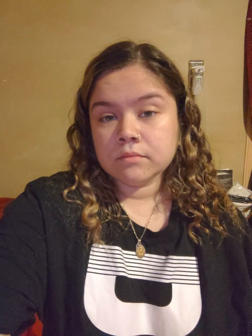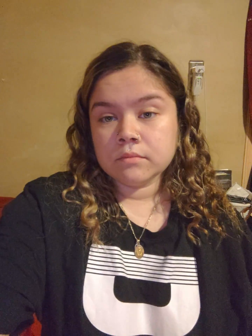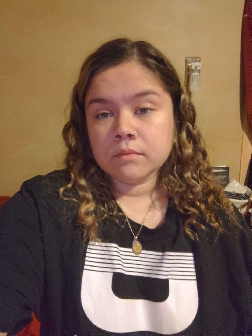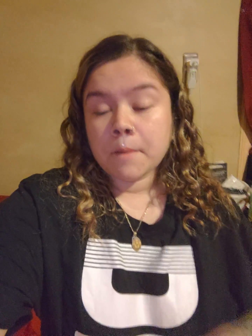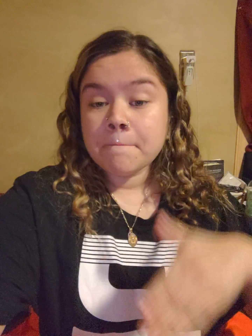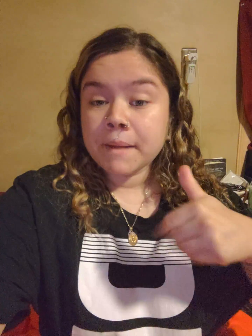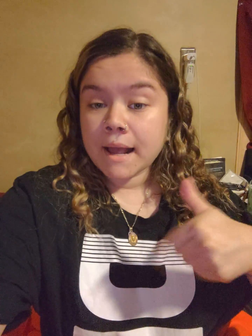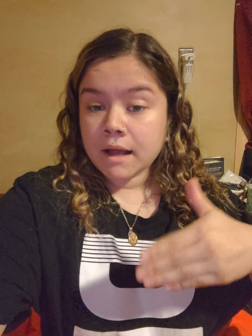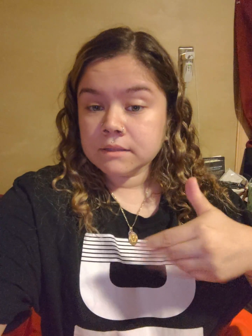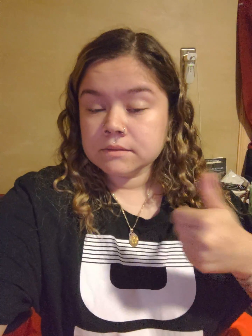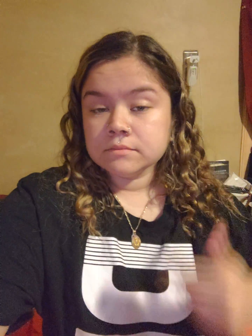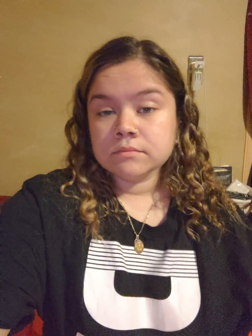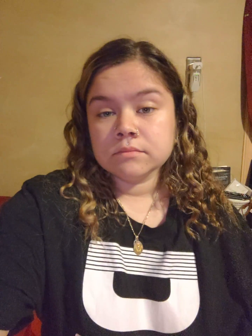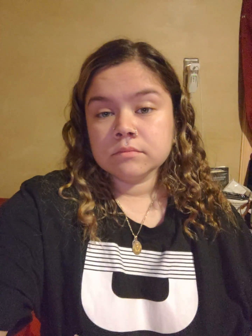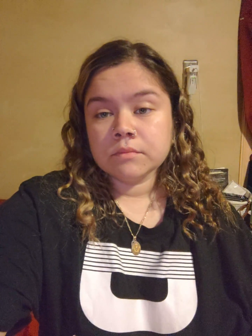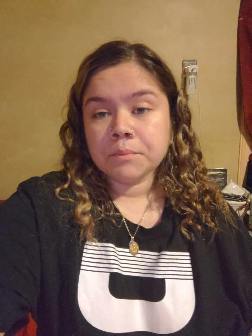pants